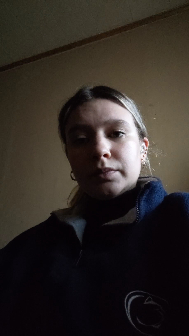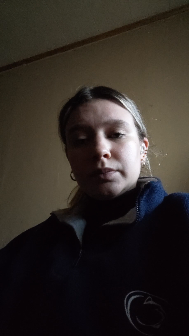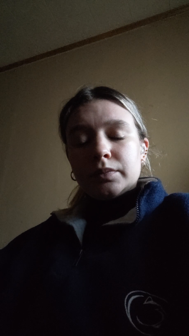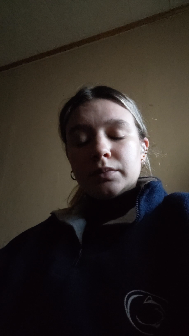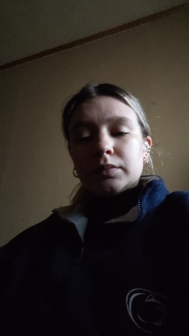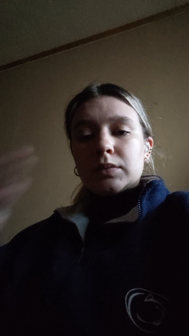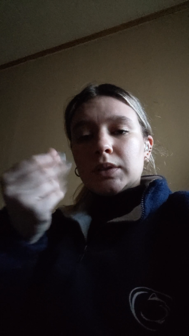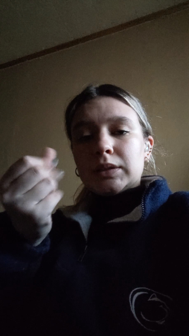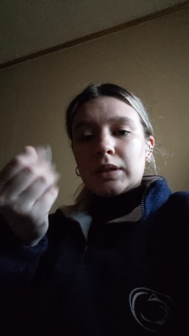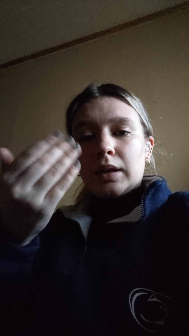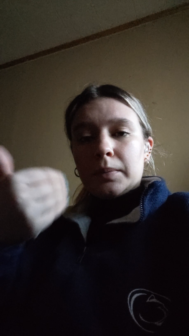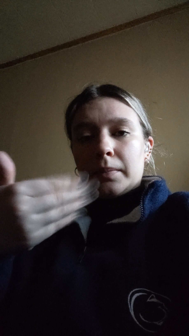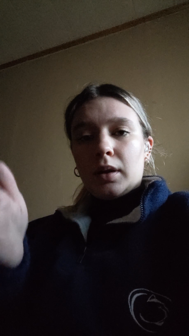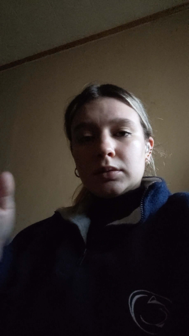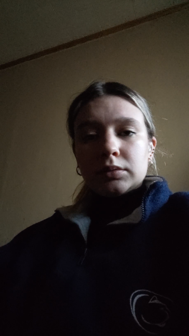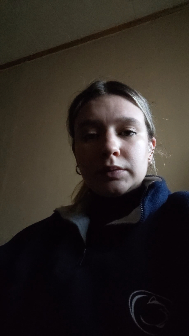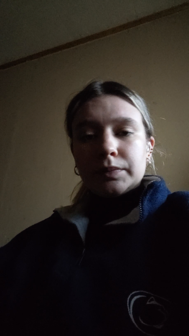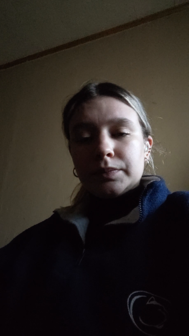sandbox